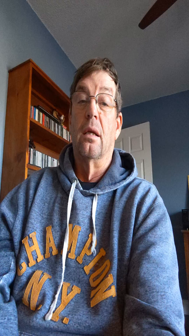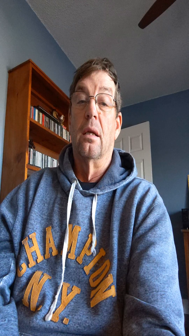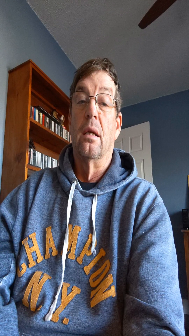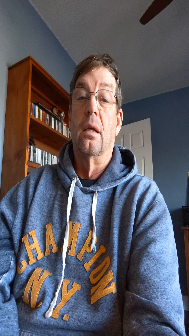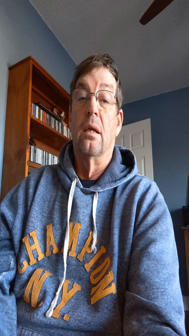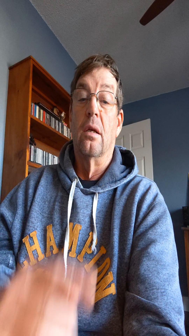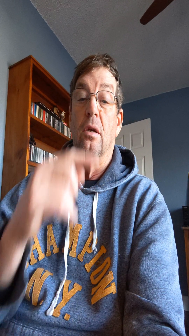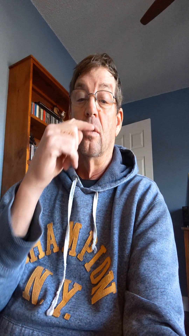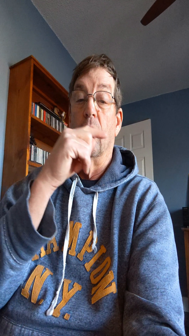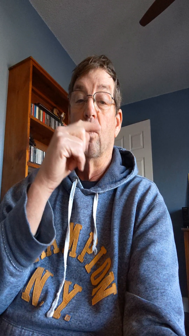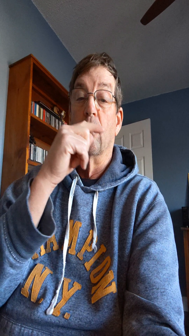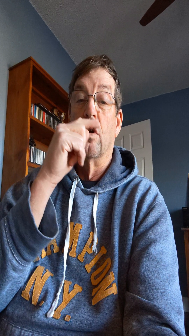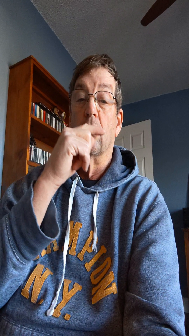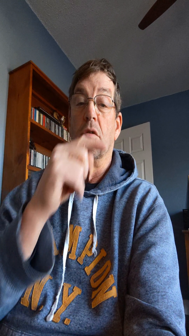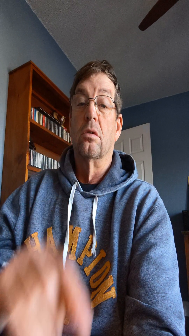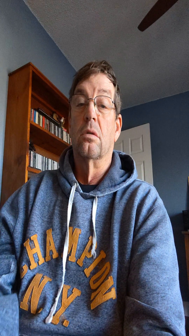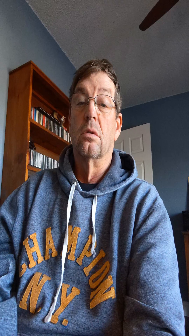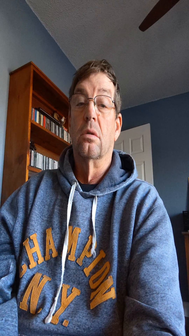toothbrush